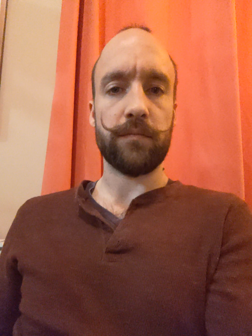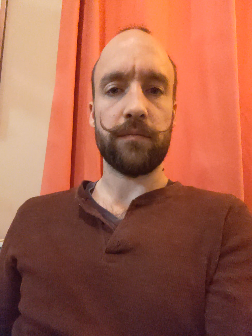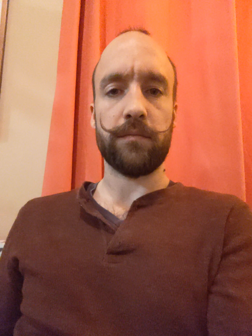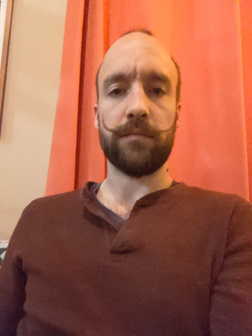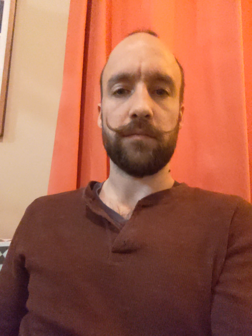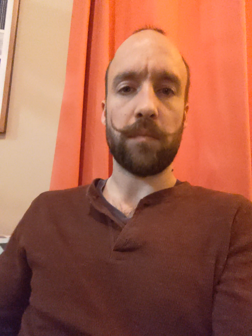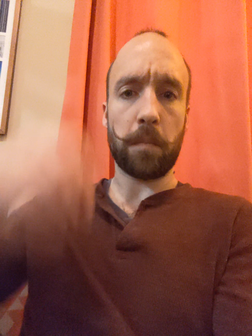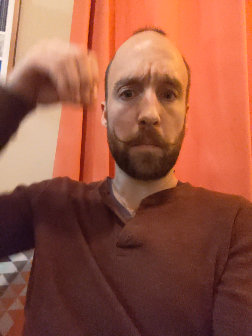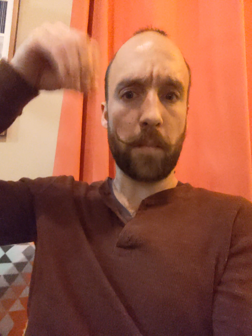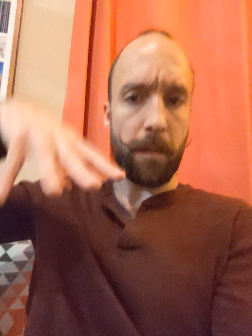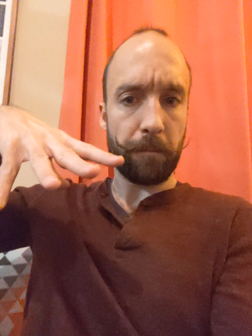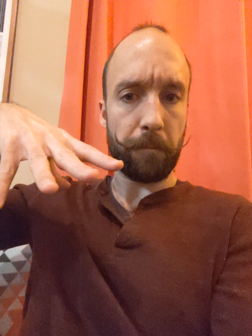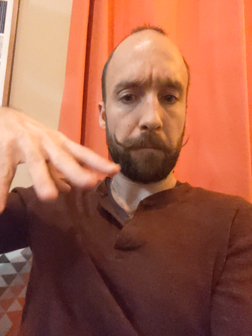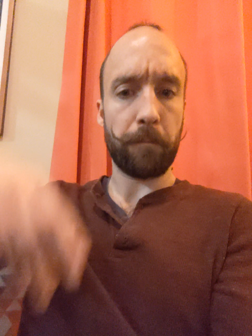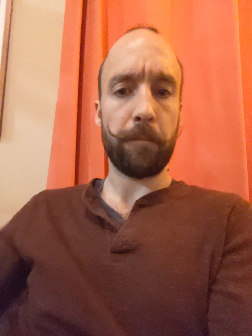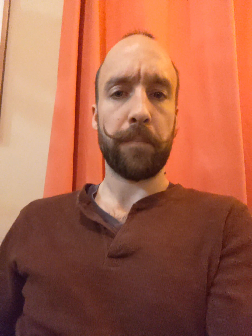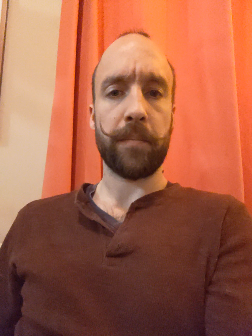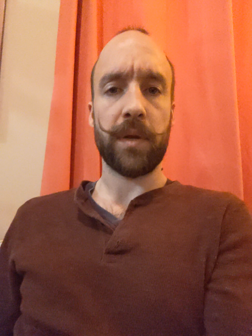drop